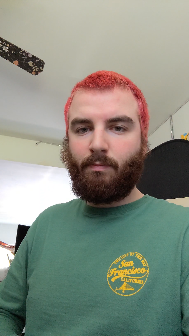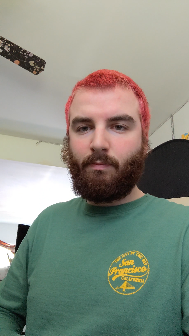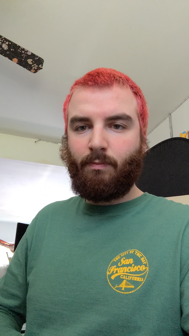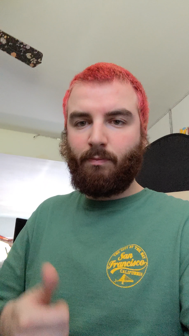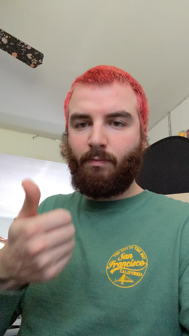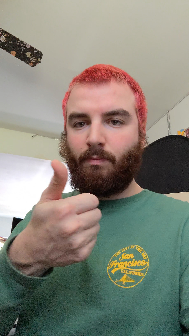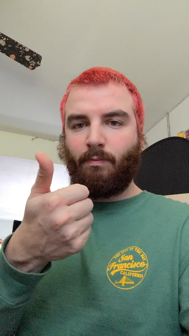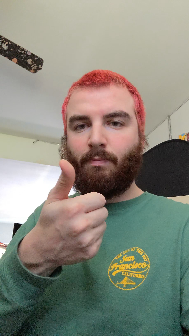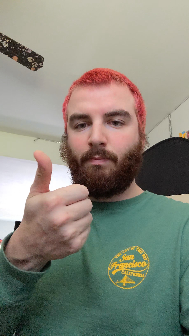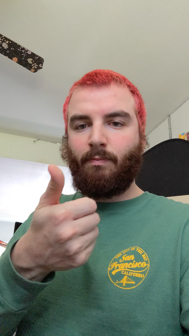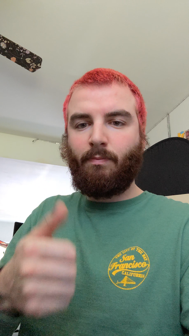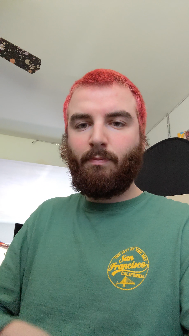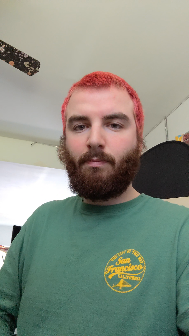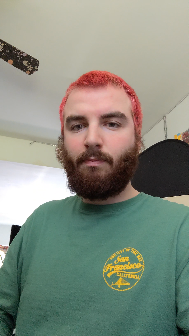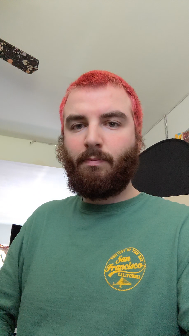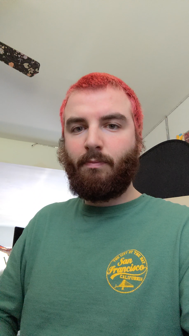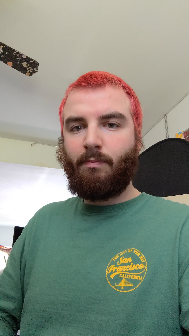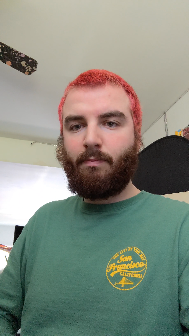game